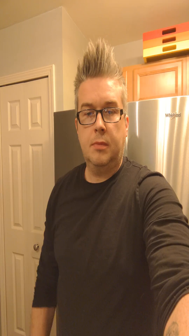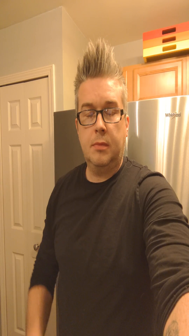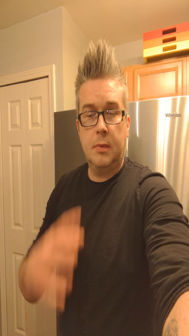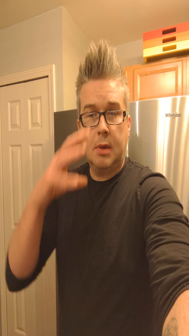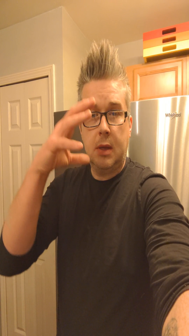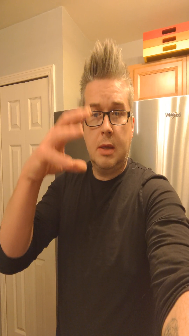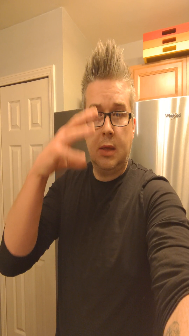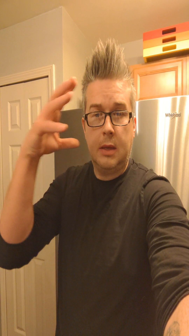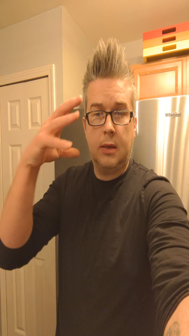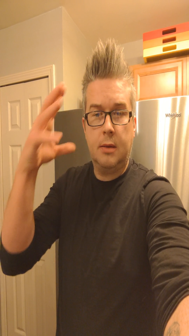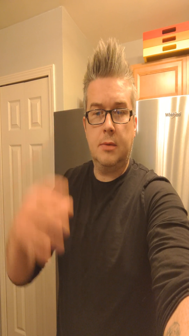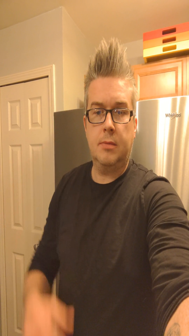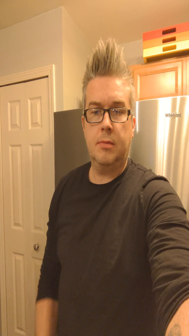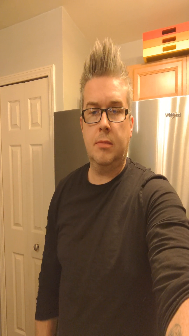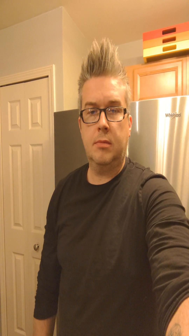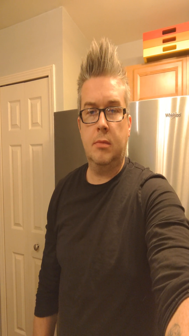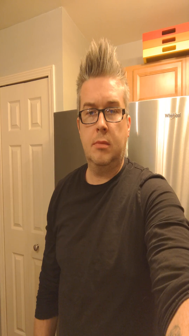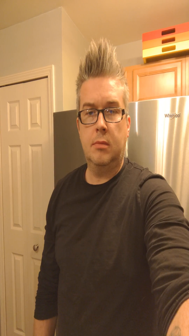cloud